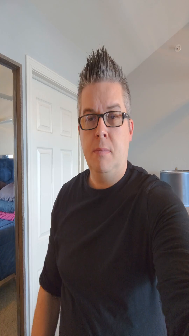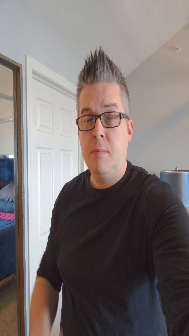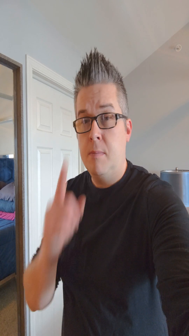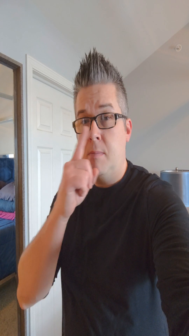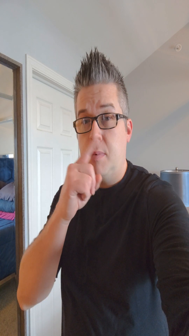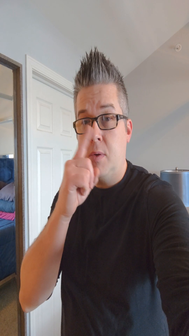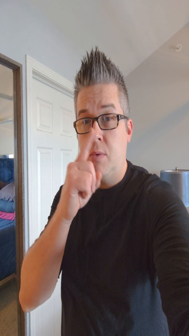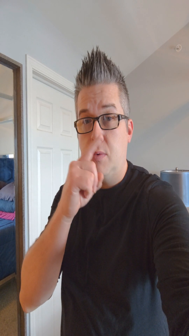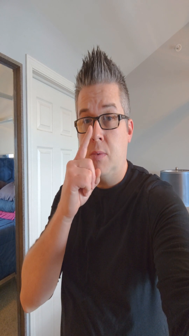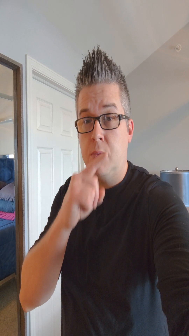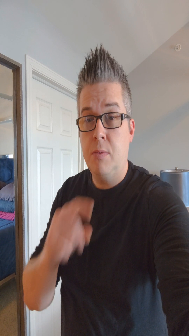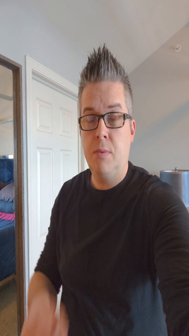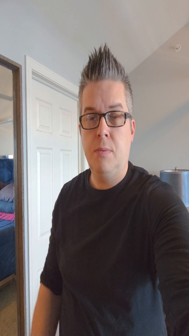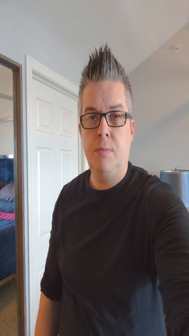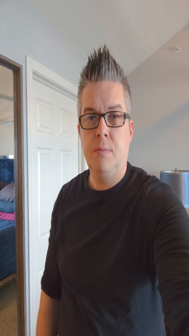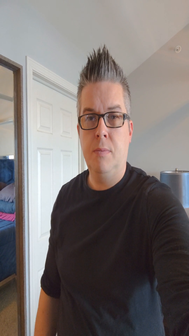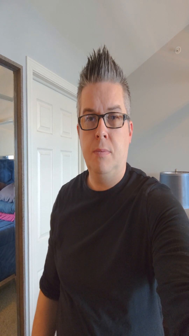mouse